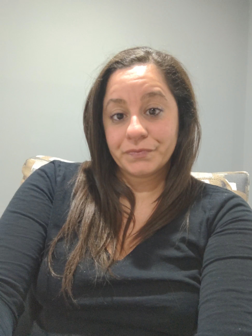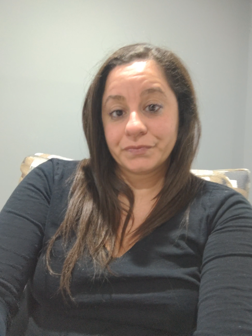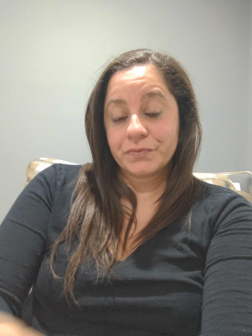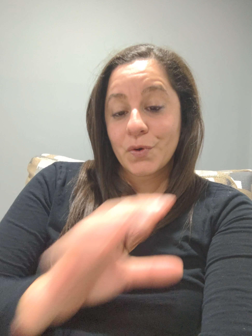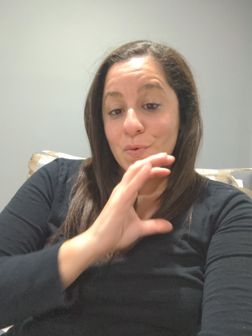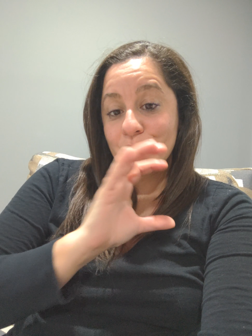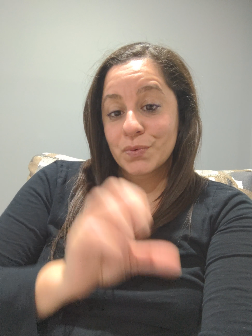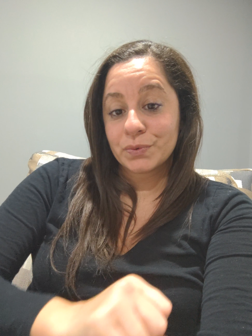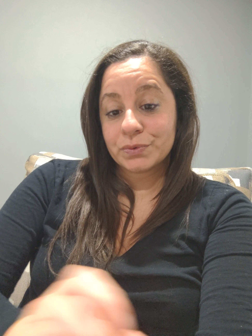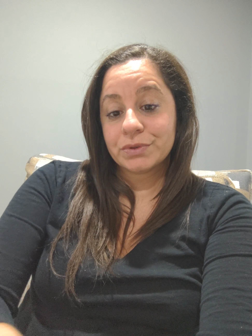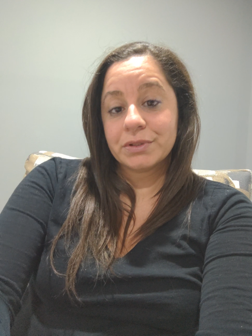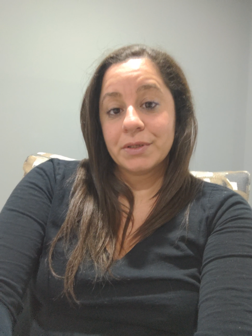old